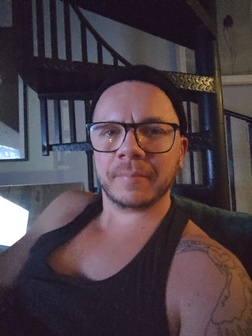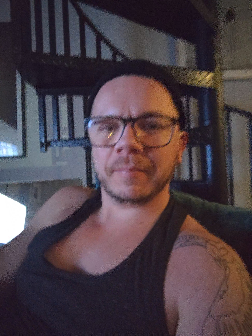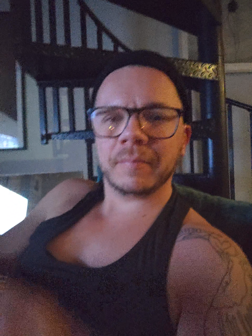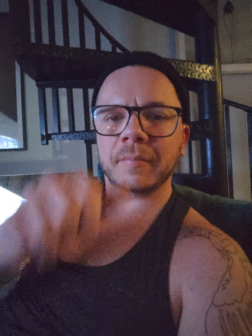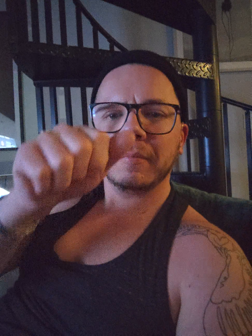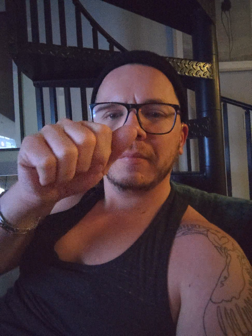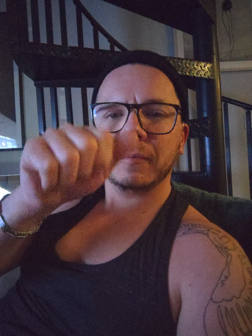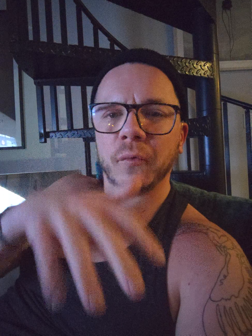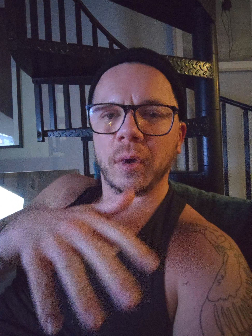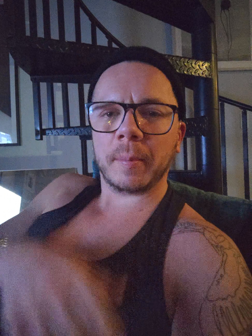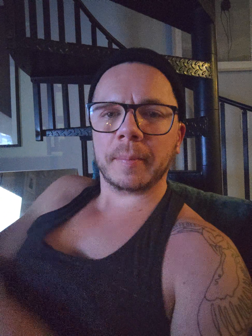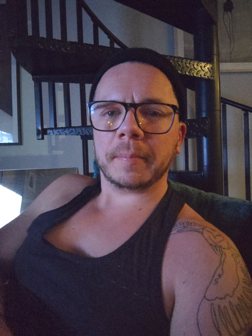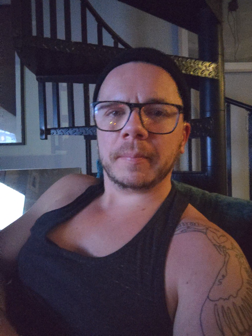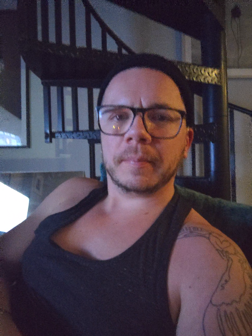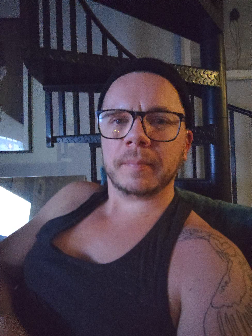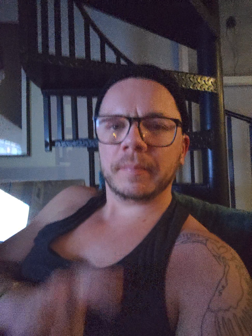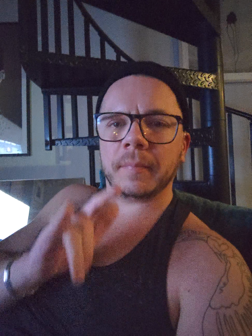drop